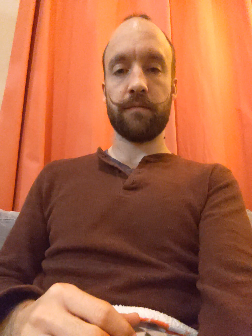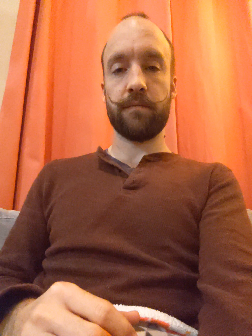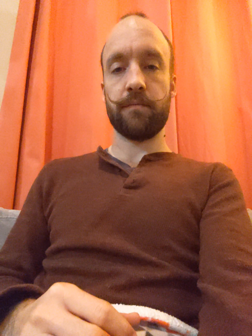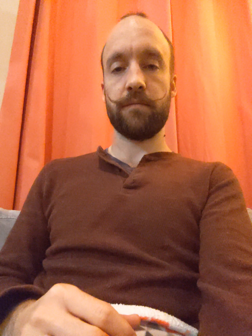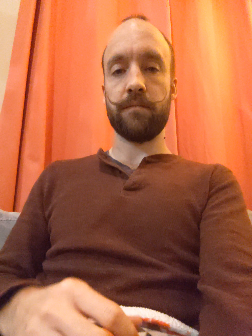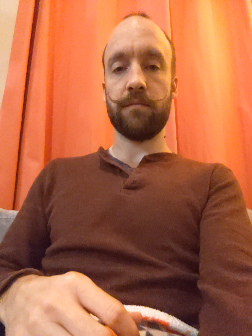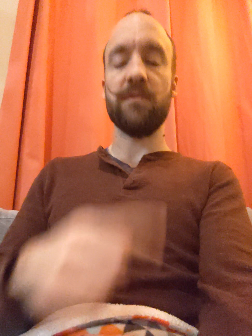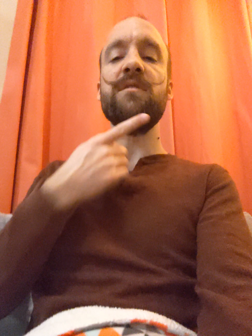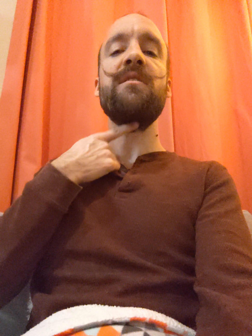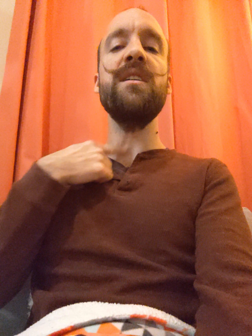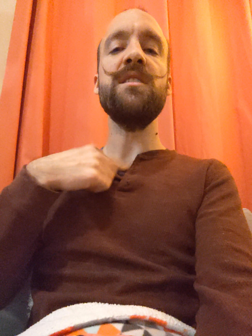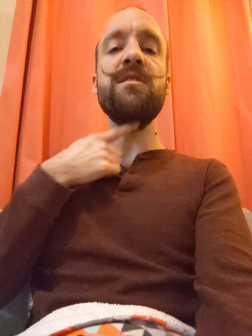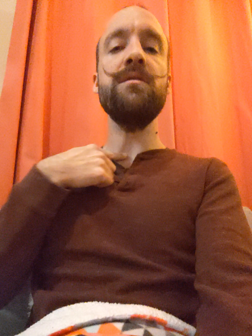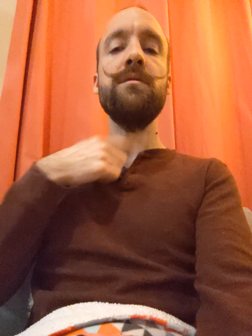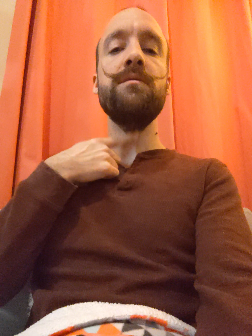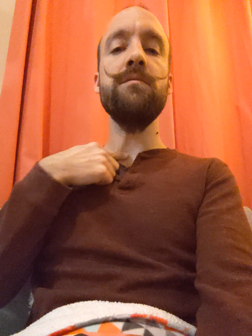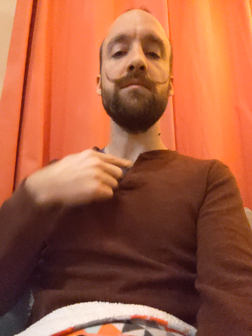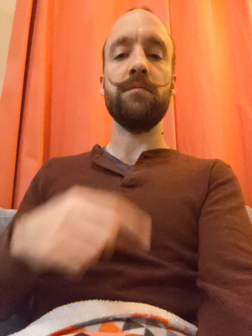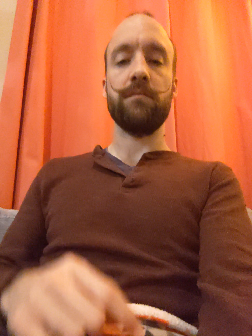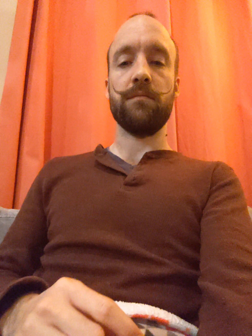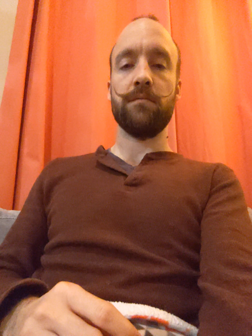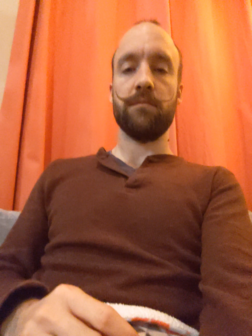thirsty